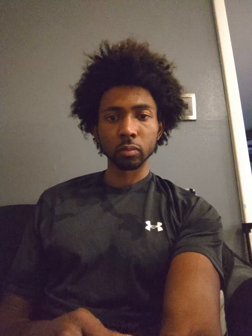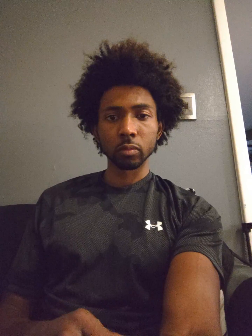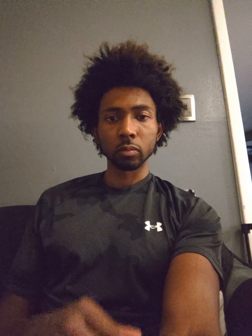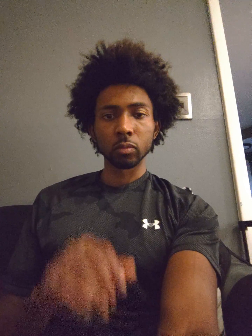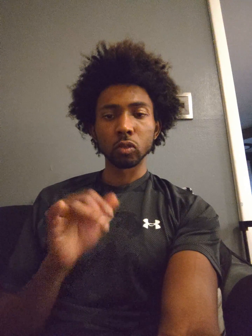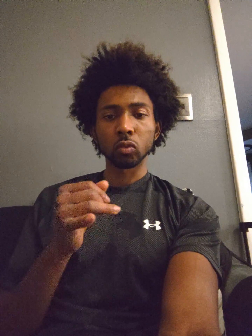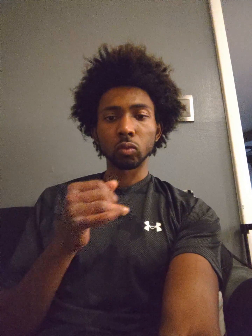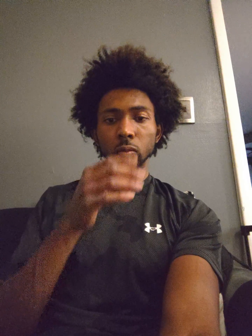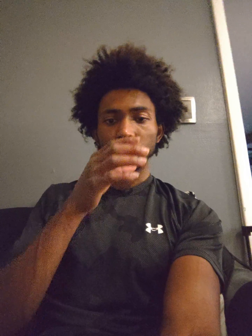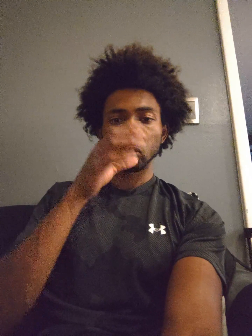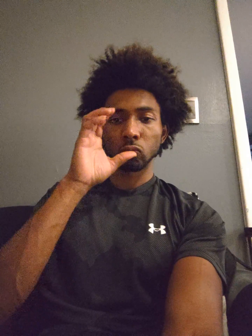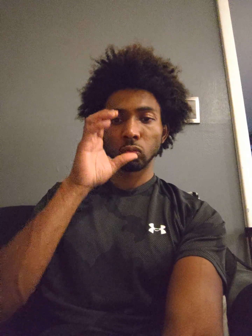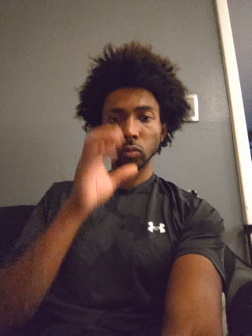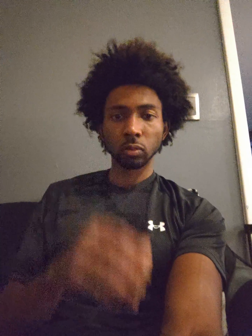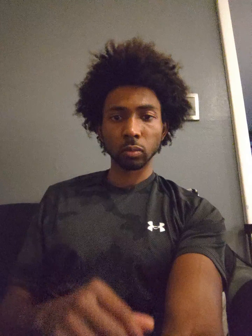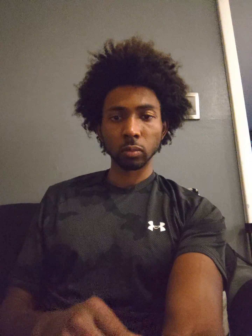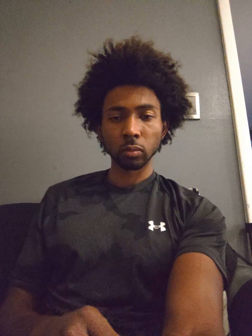juice